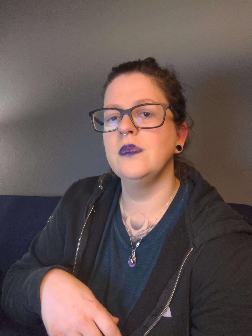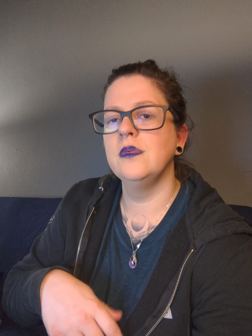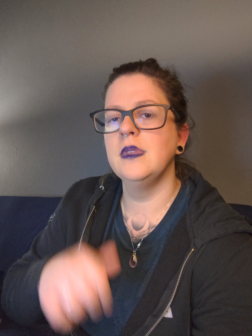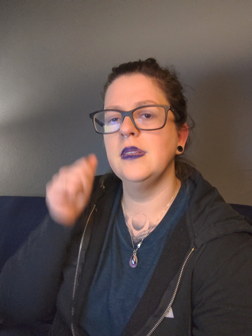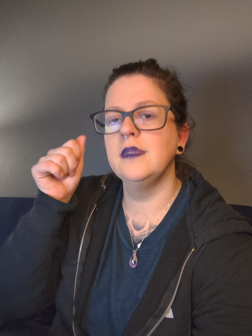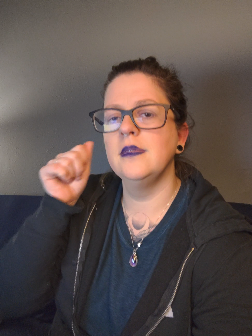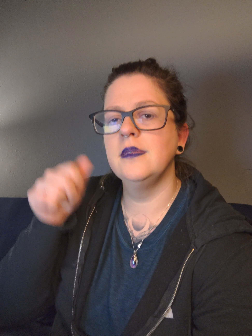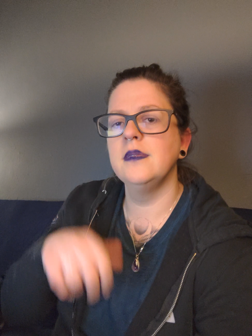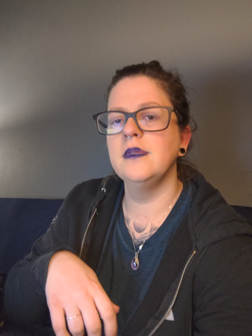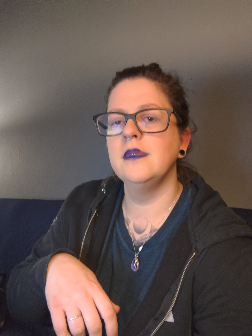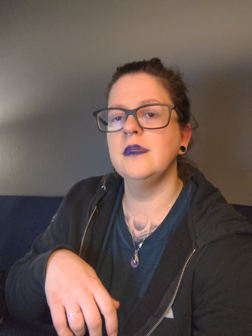aunt